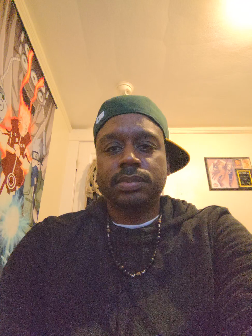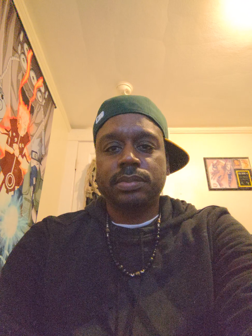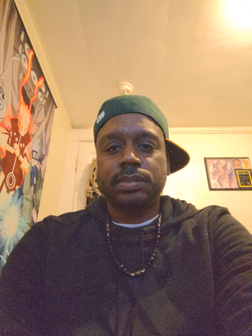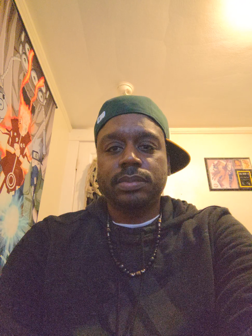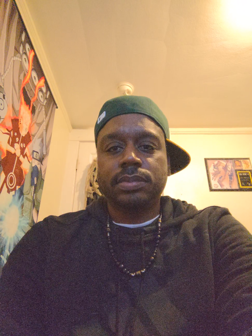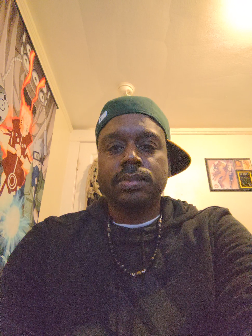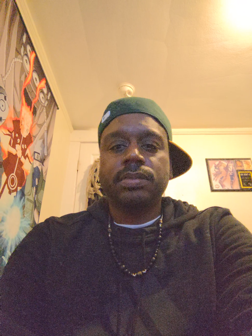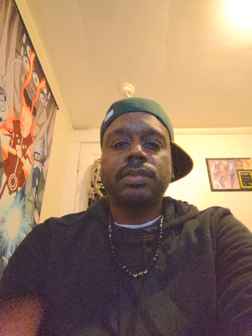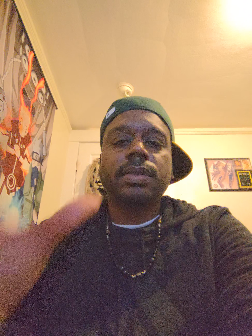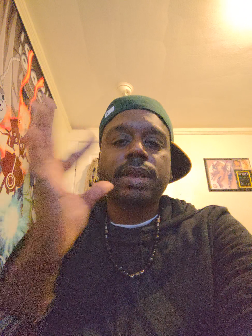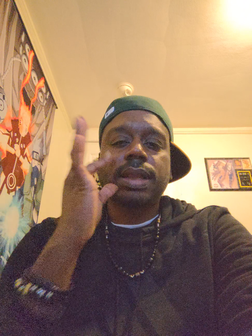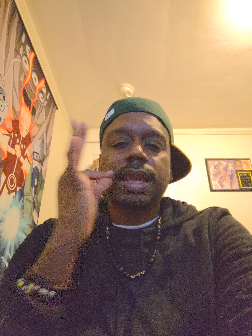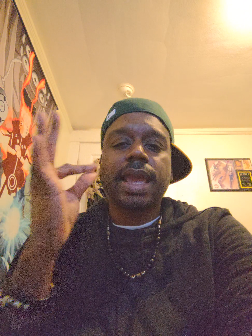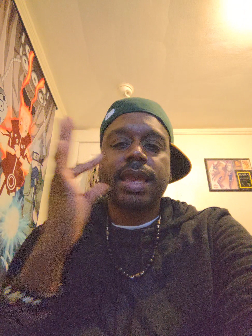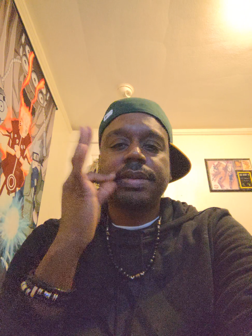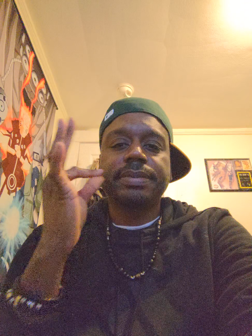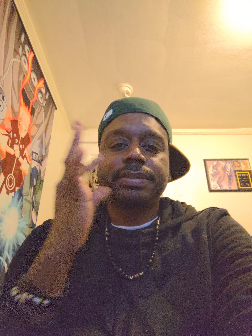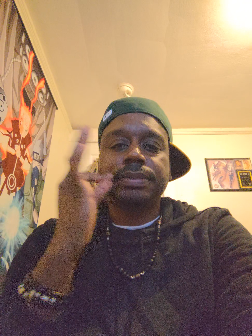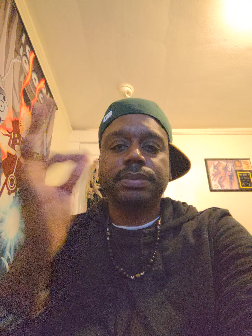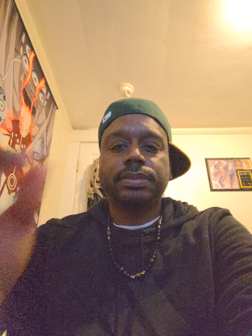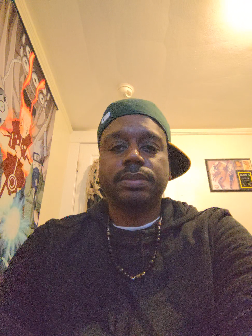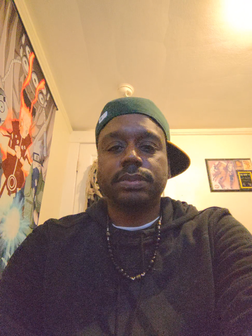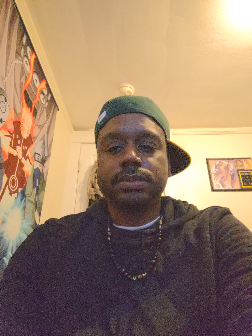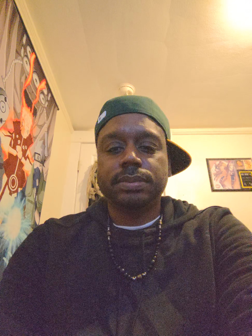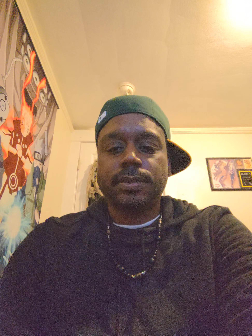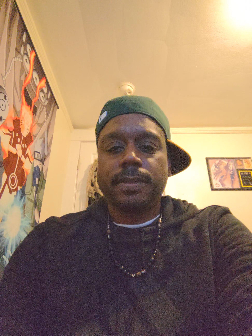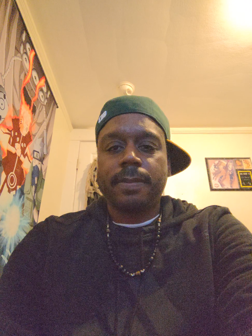cat